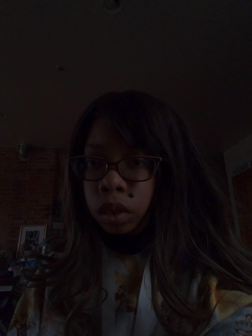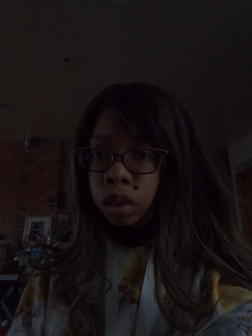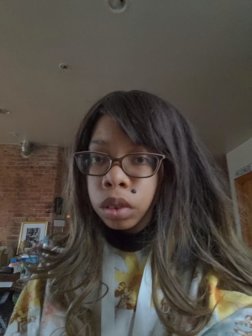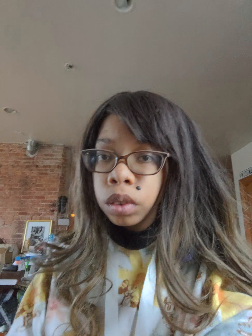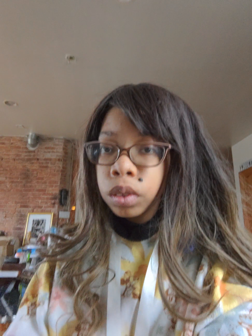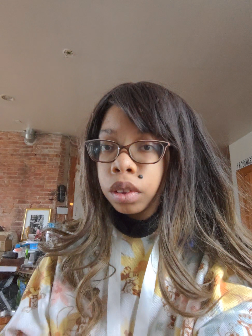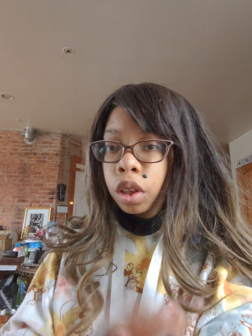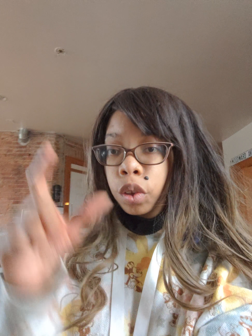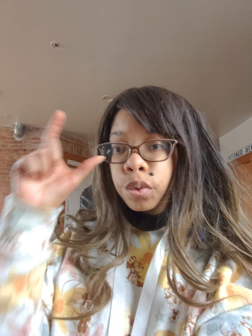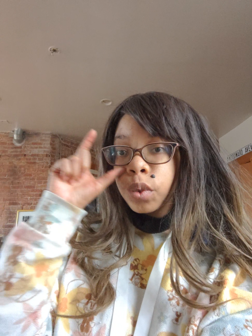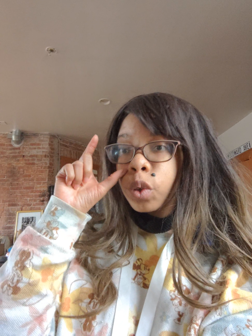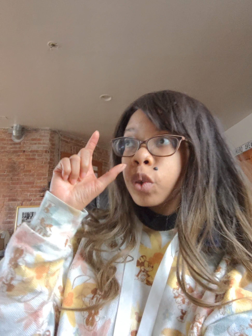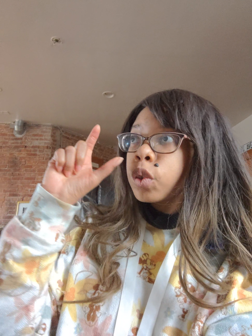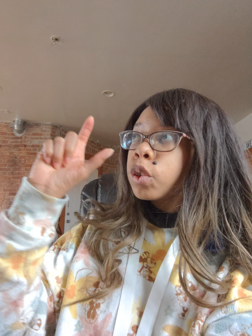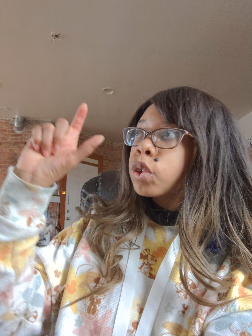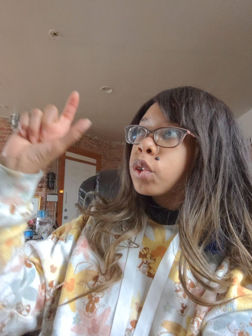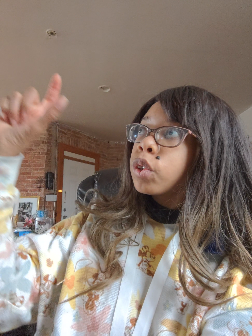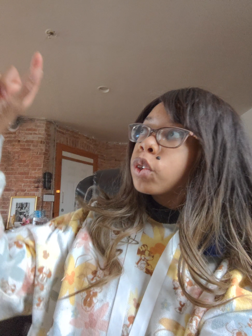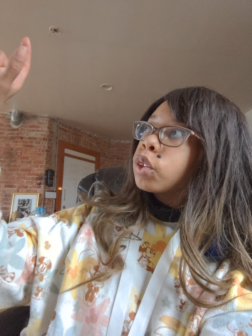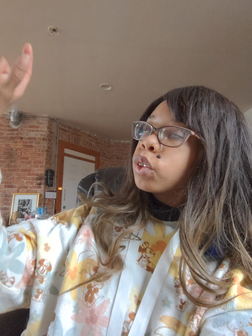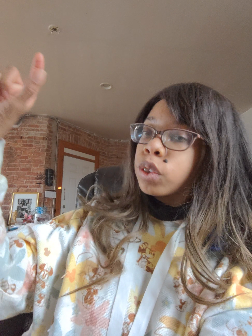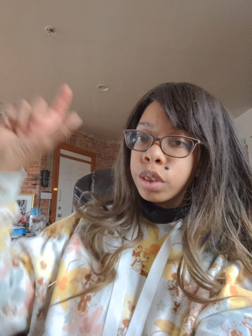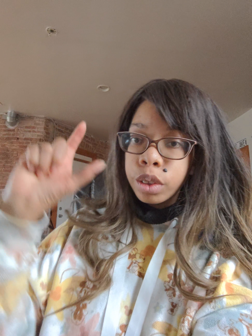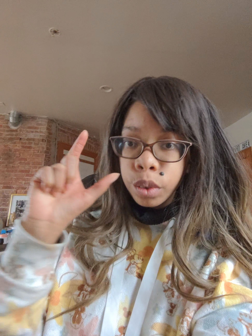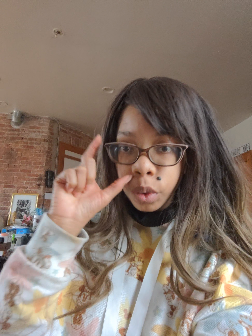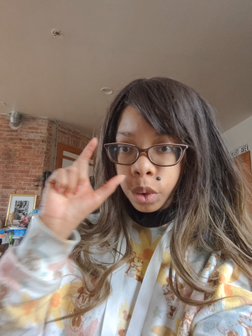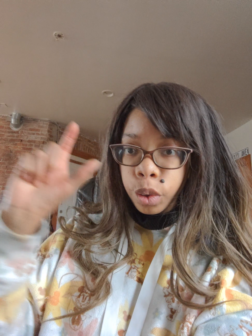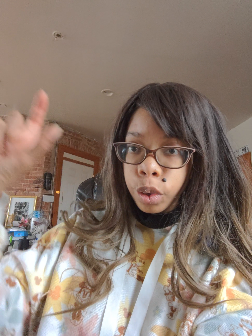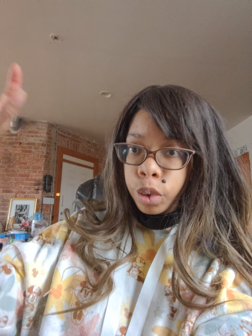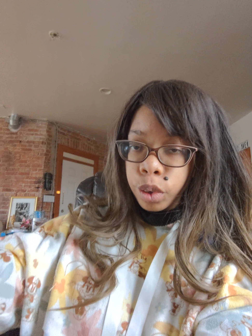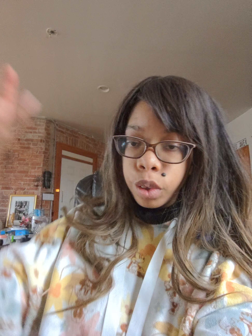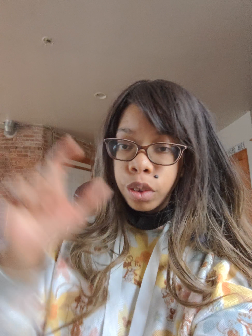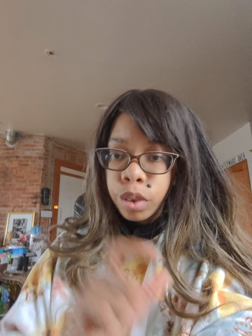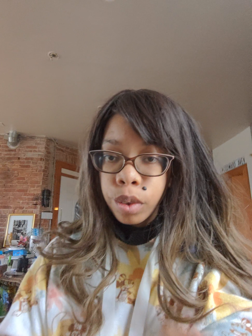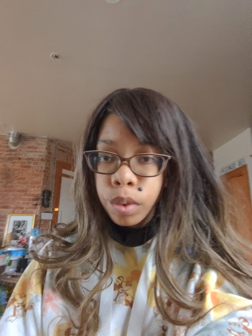moon